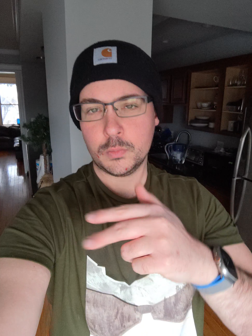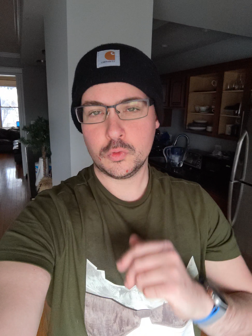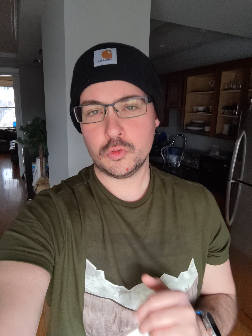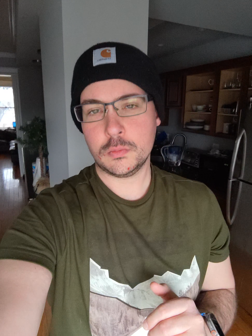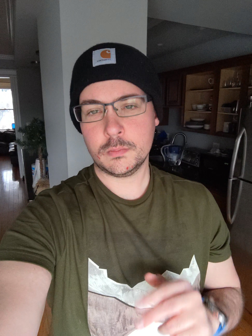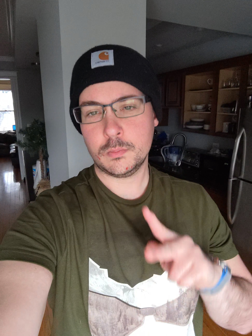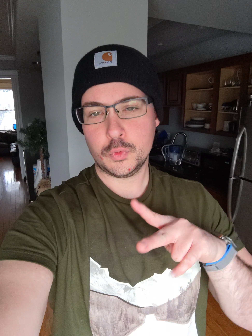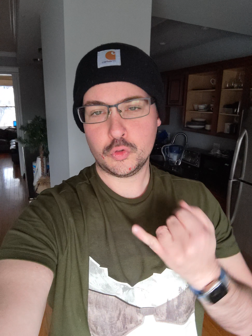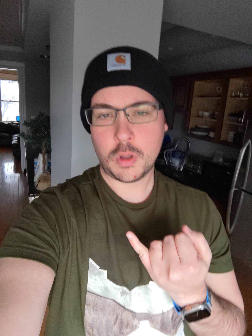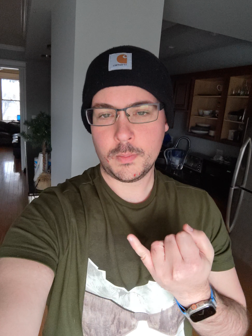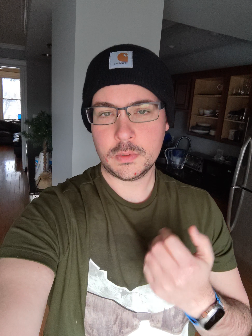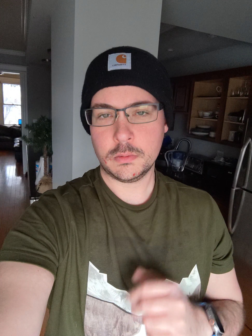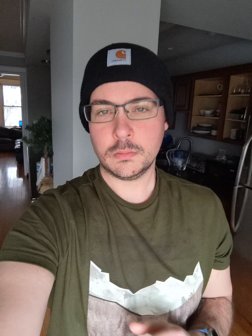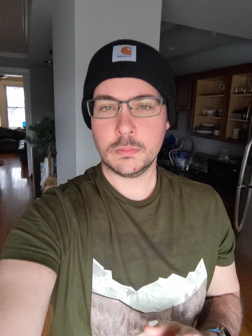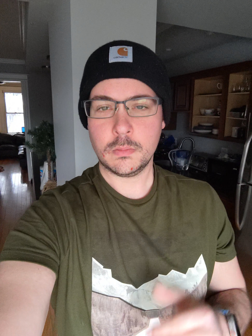pajamas